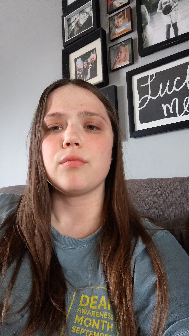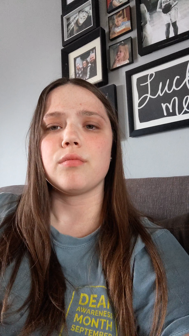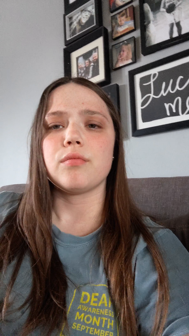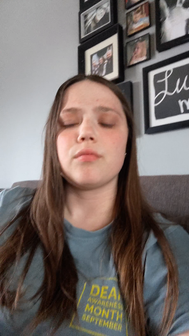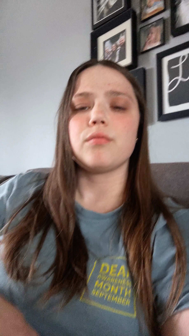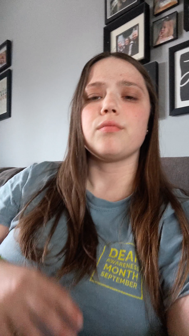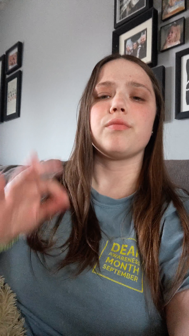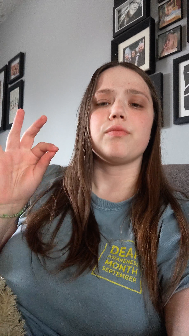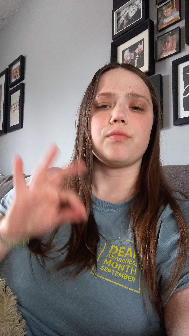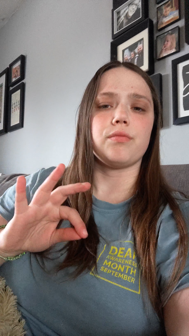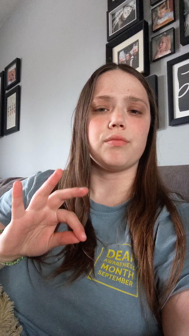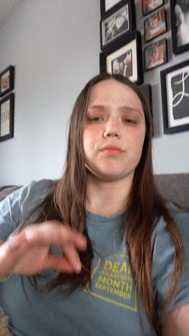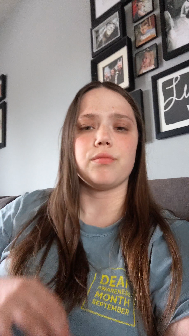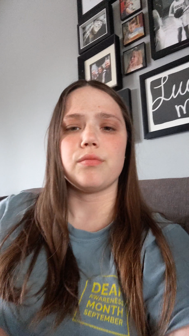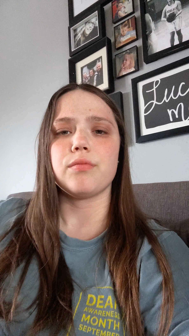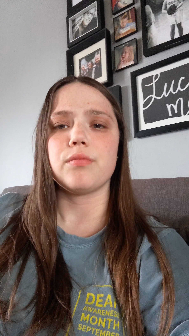fit